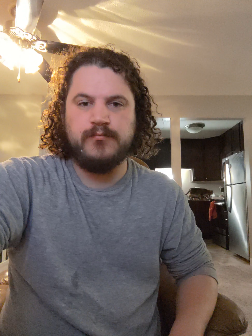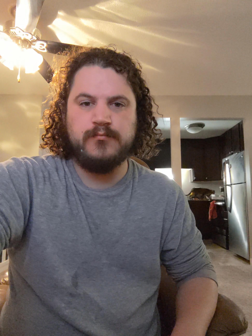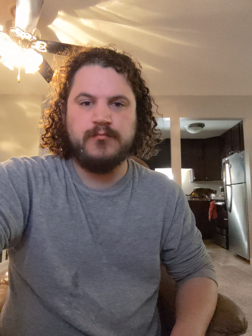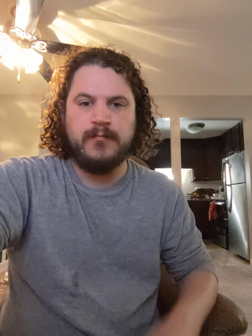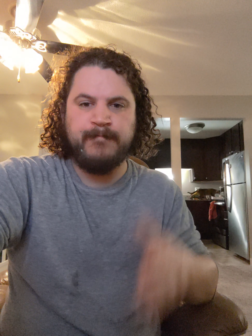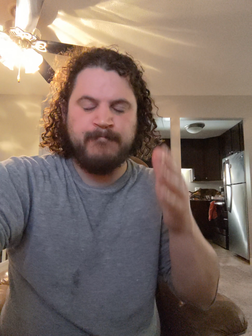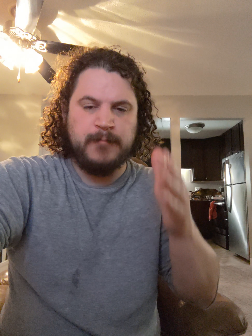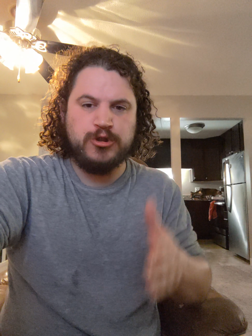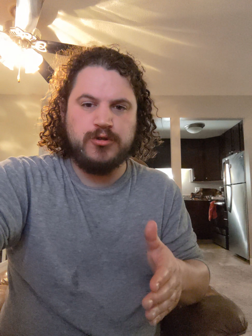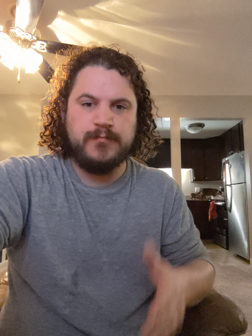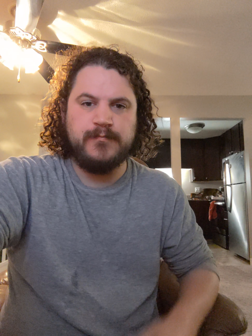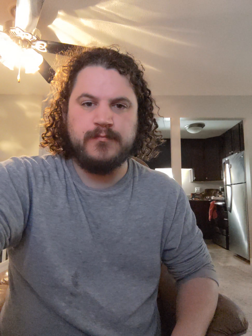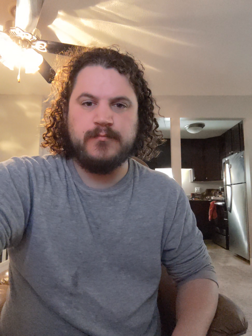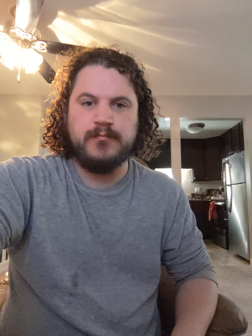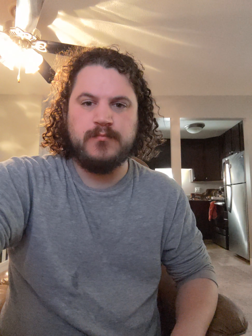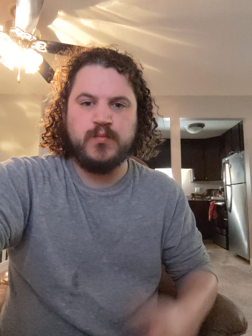person